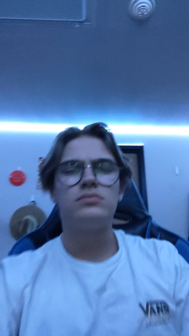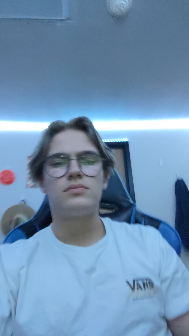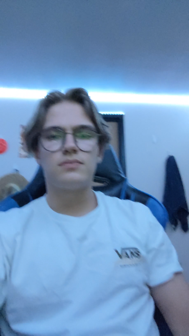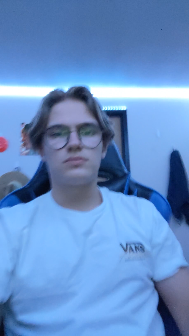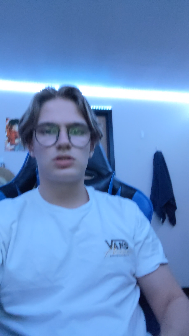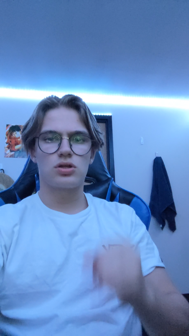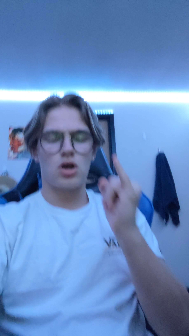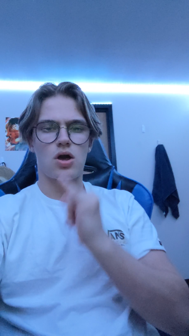draw